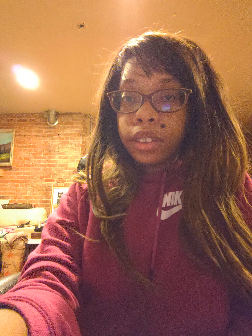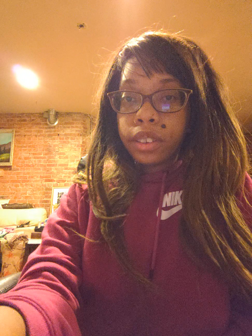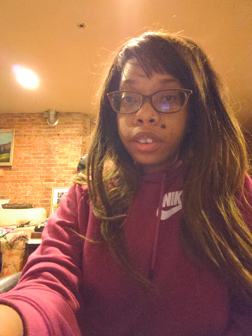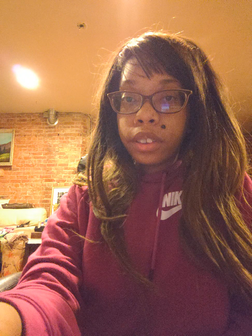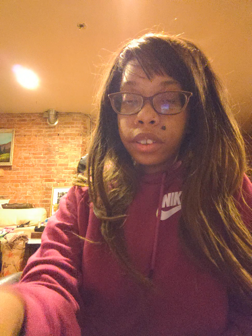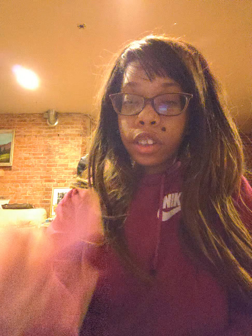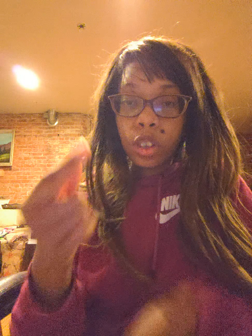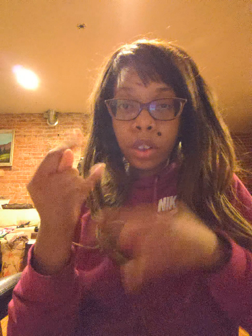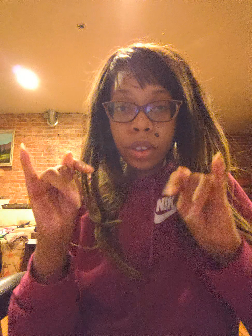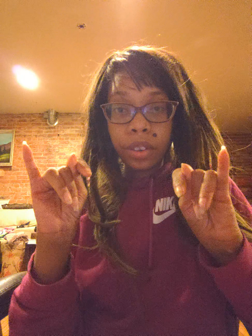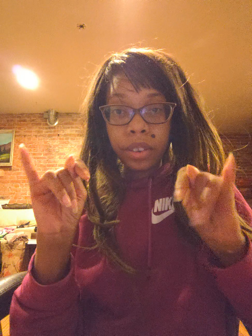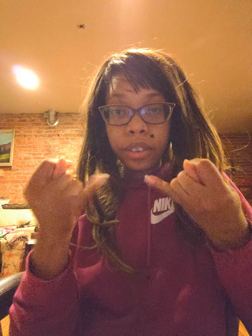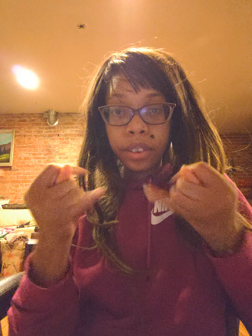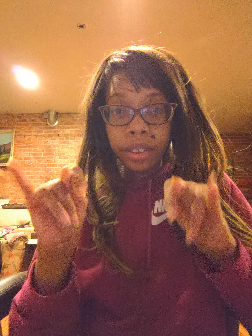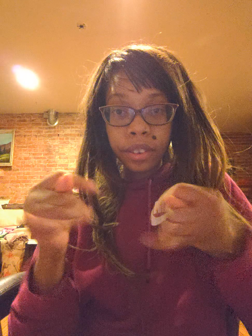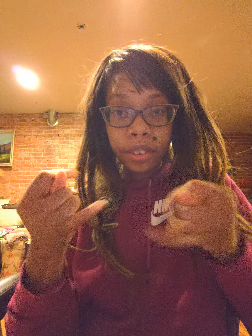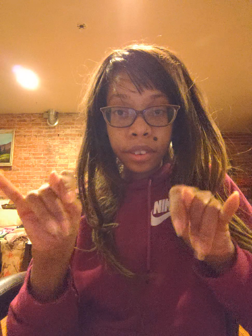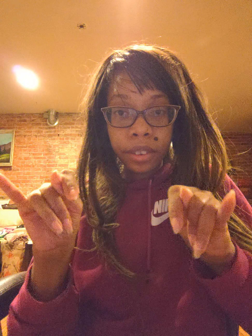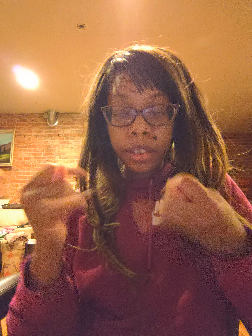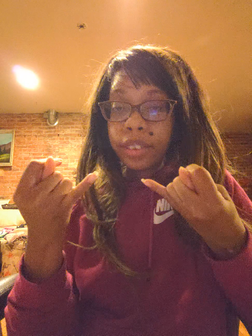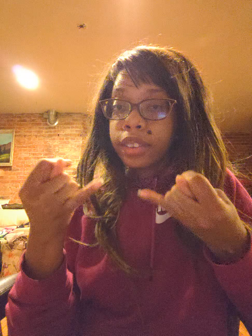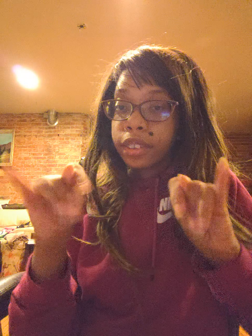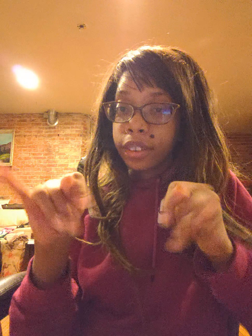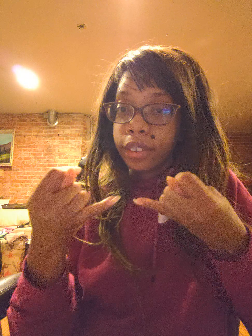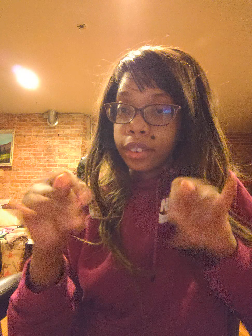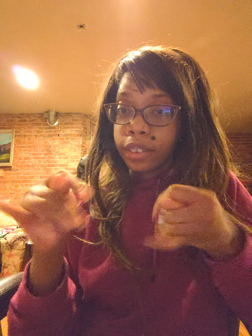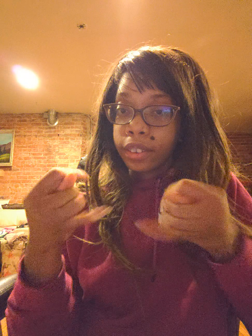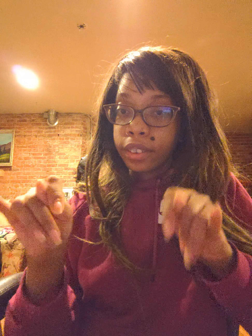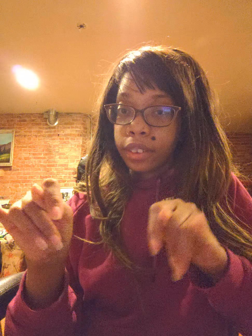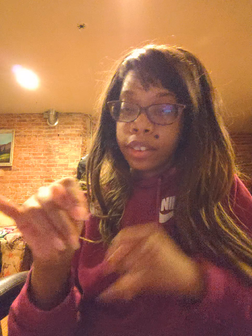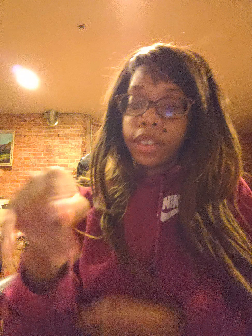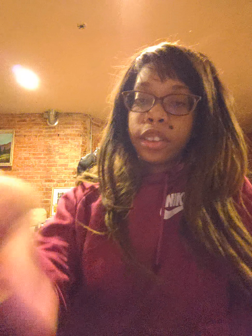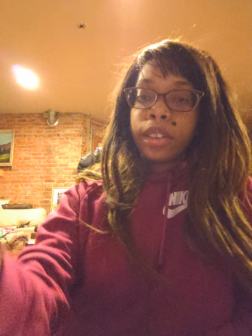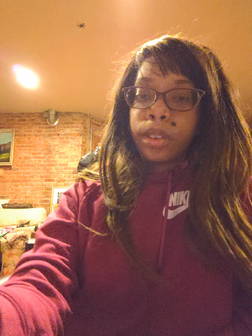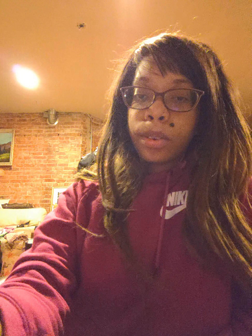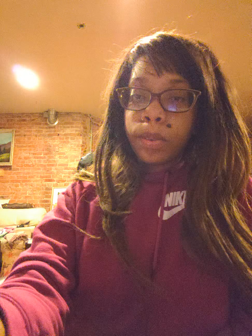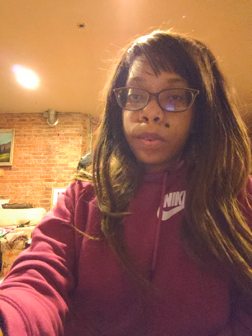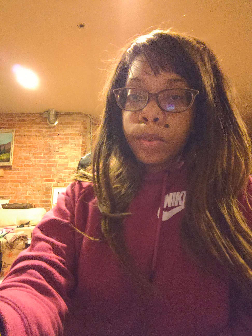toy